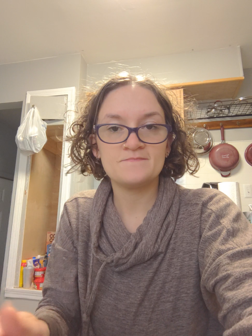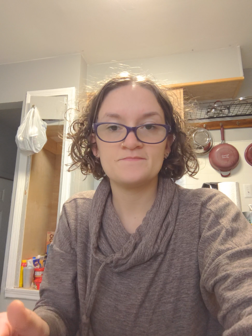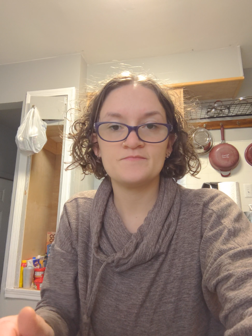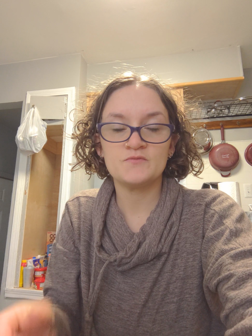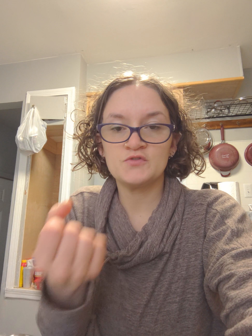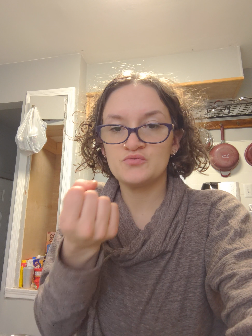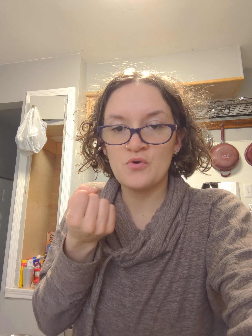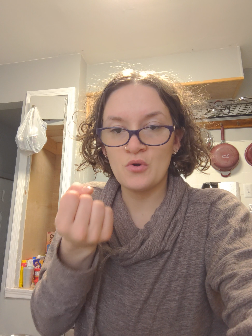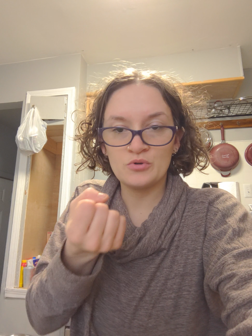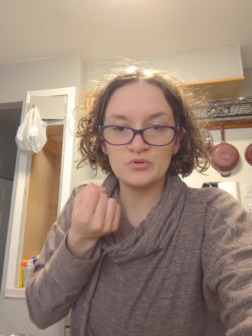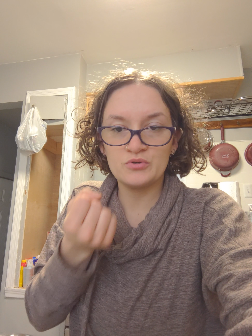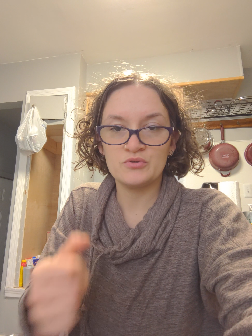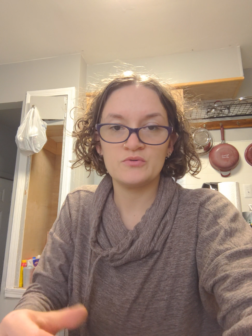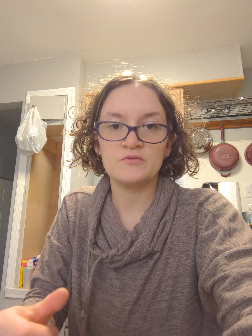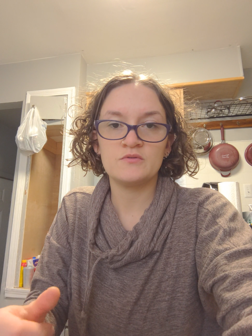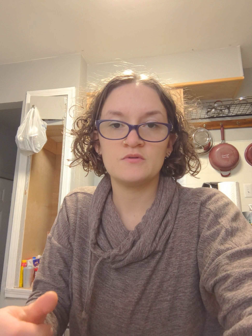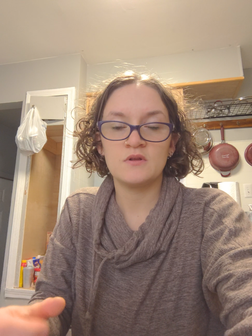drawer